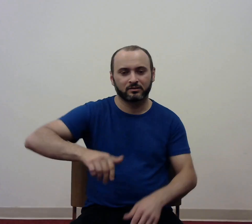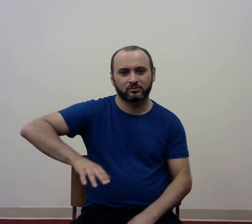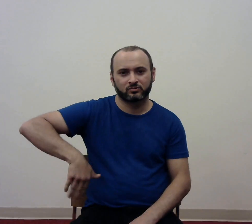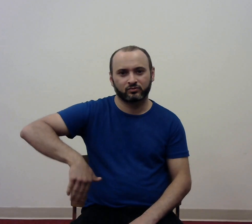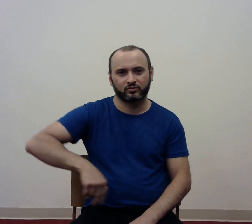sonra